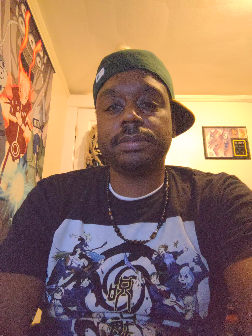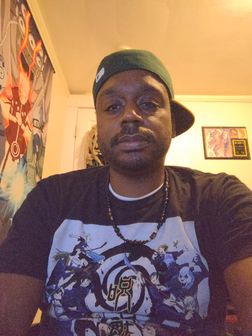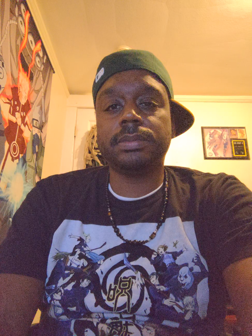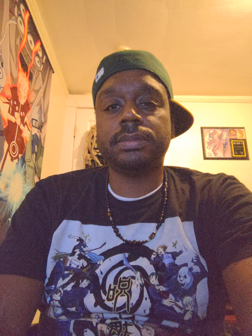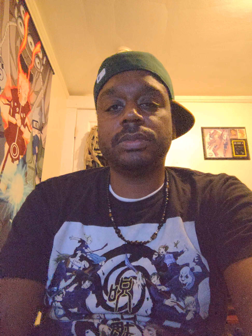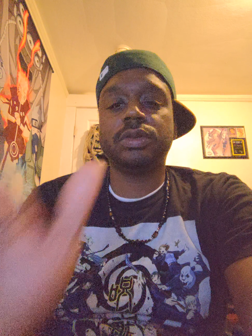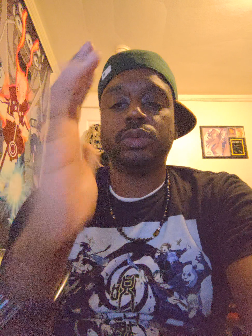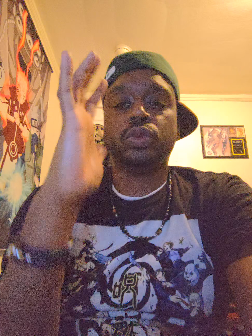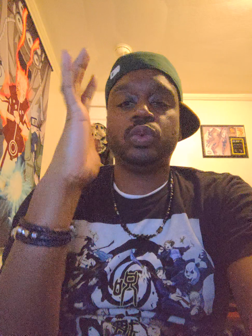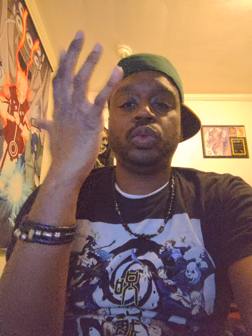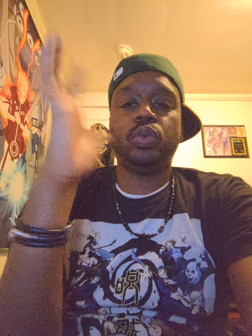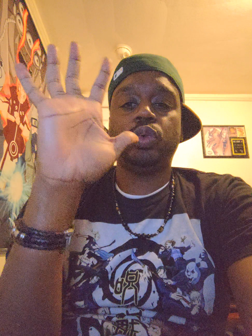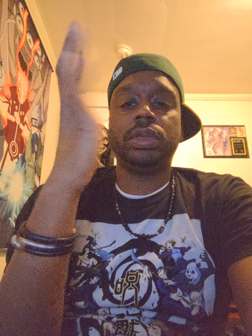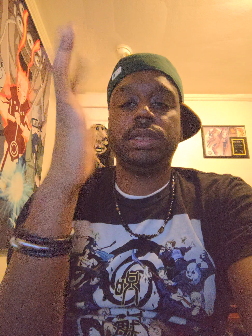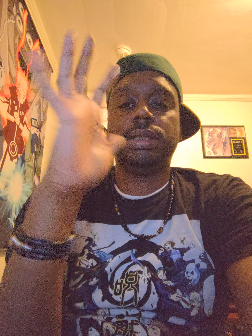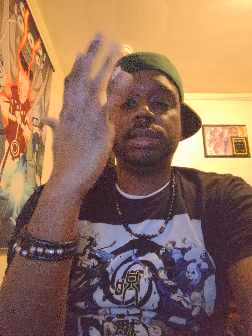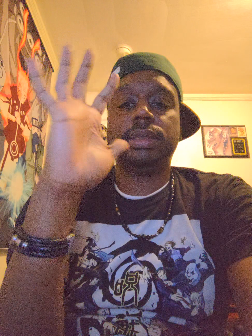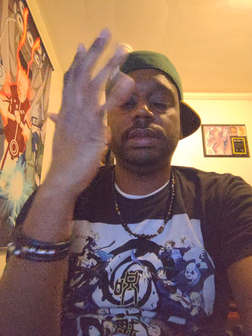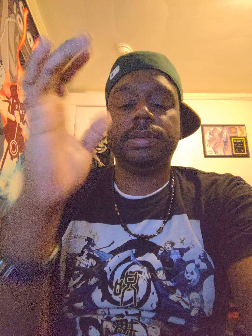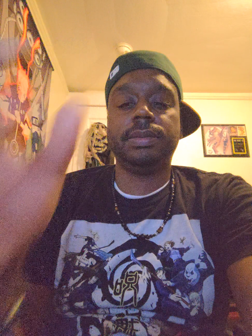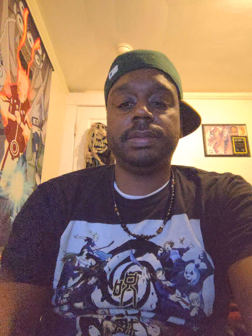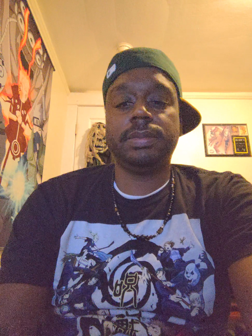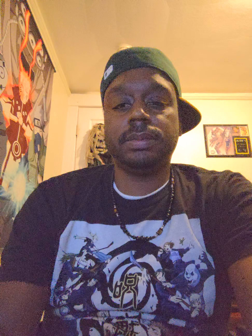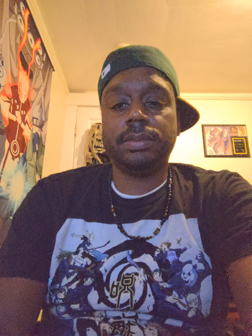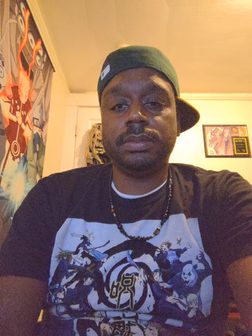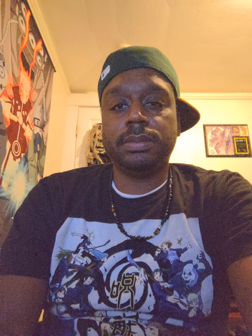tree